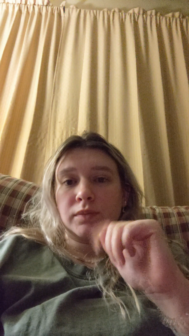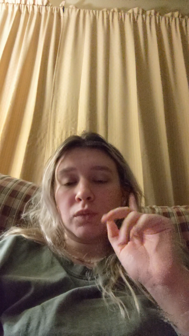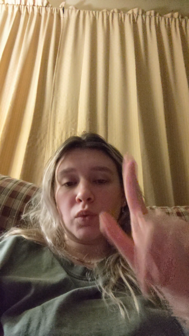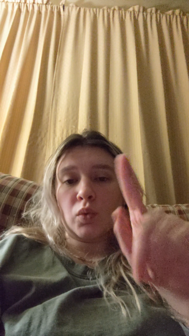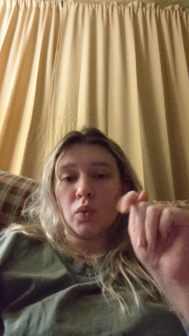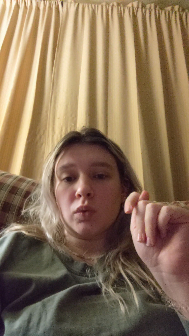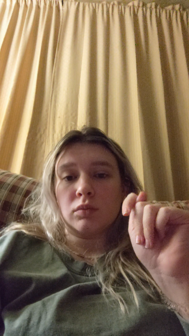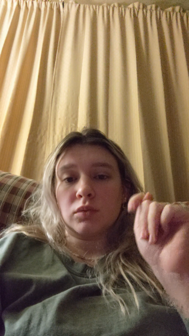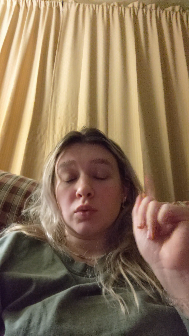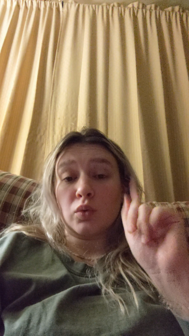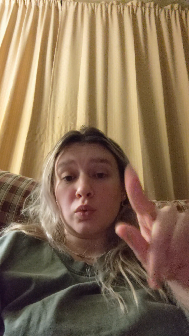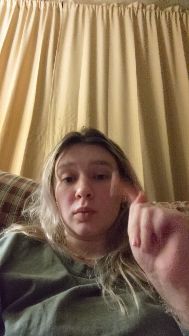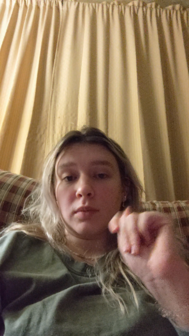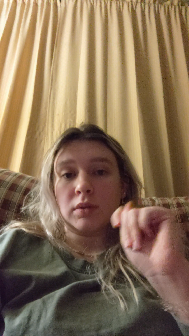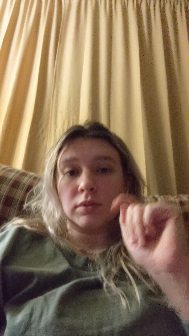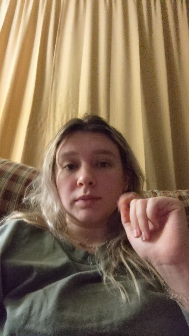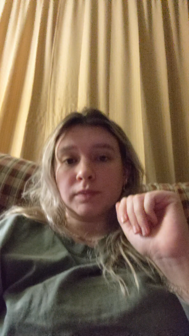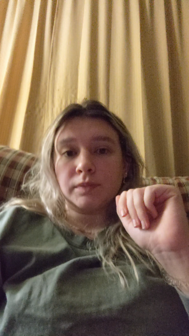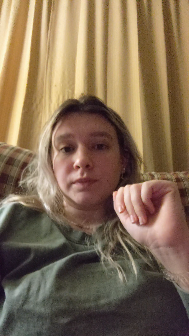go potty